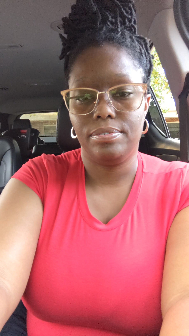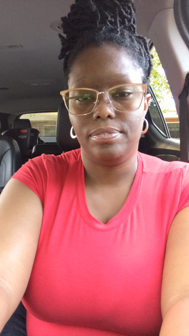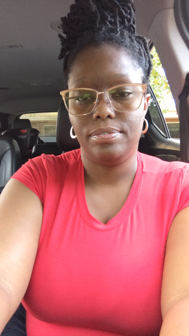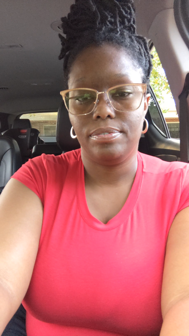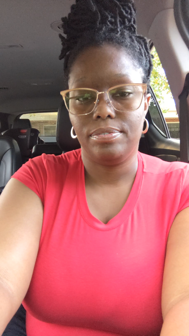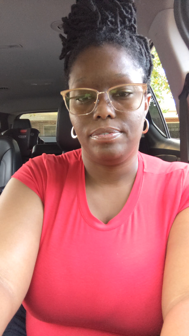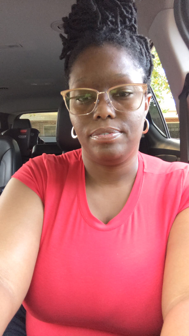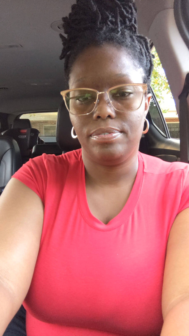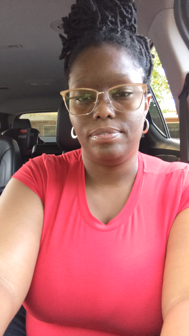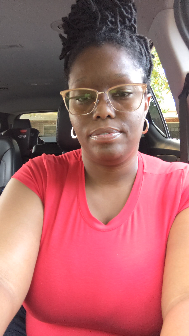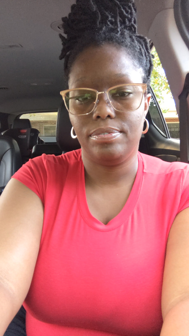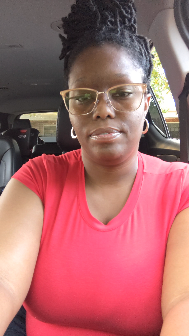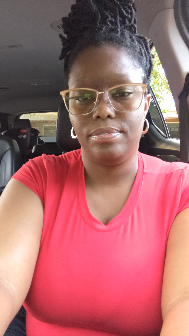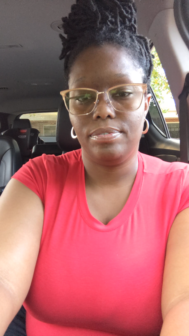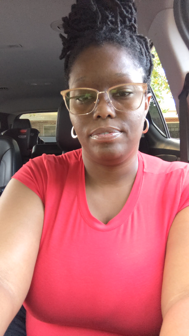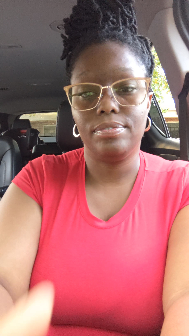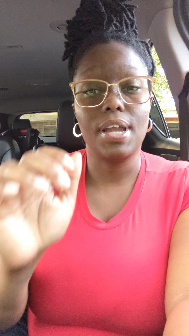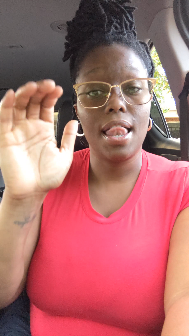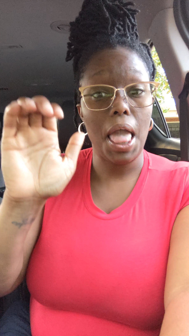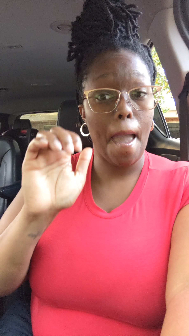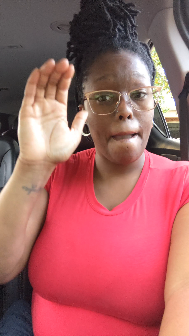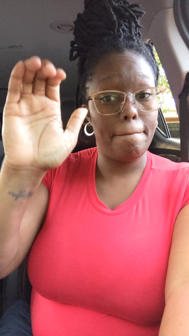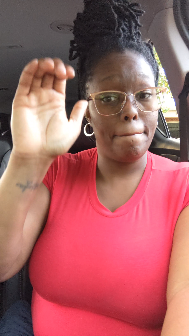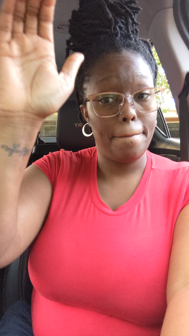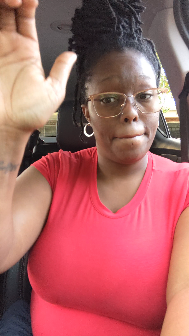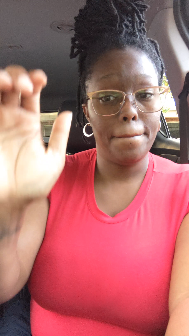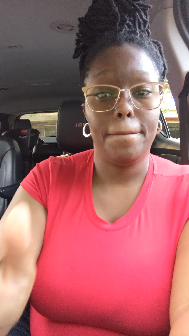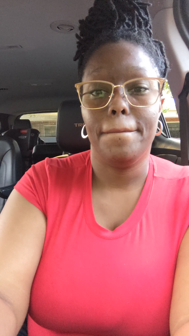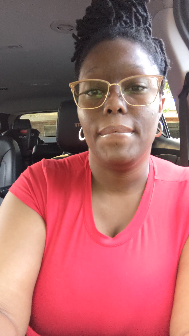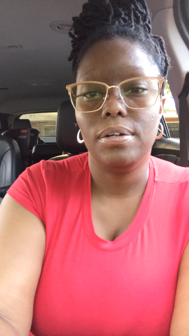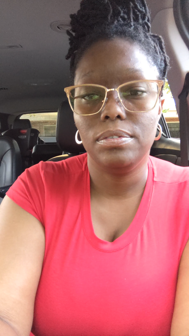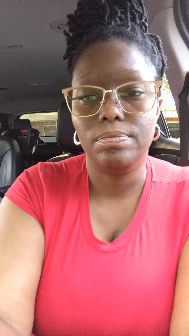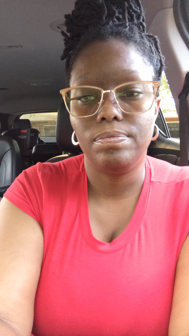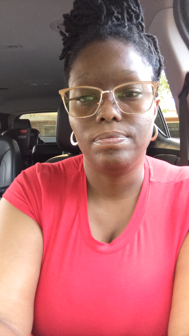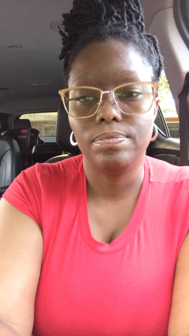climb